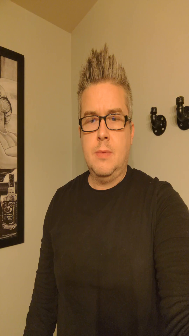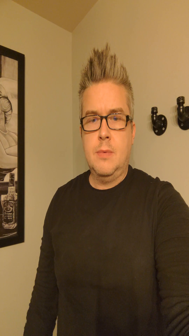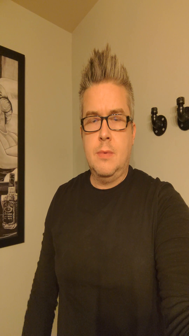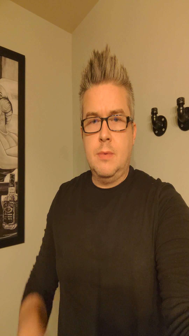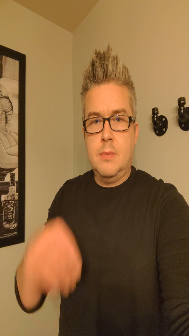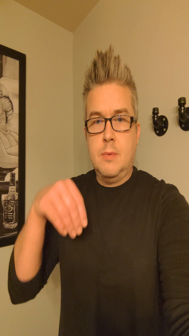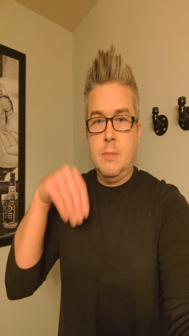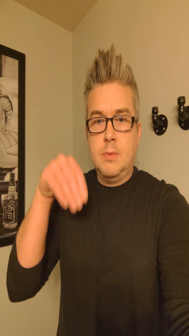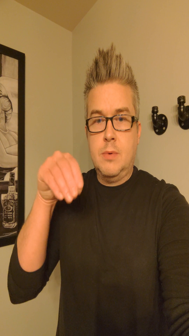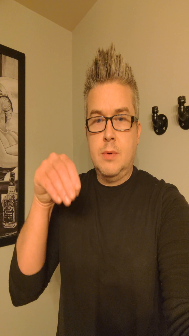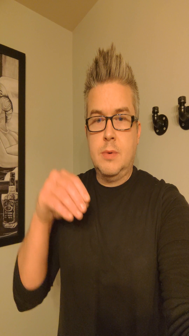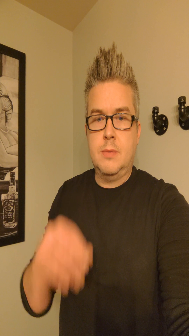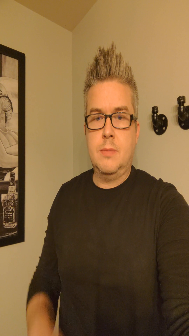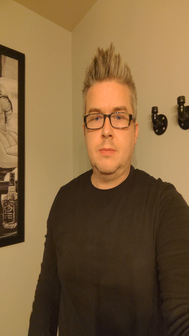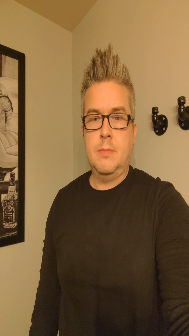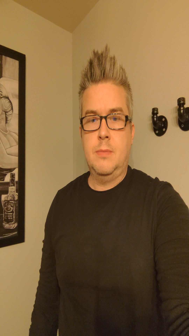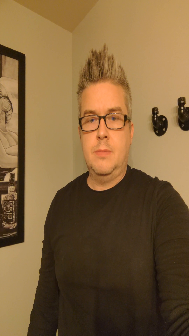store